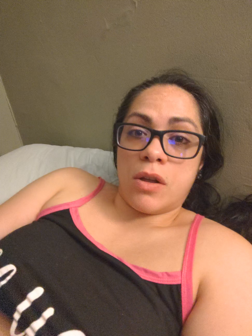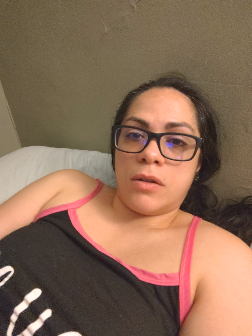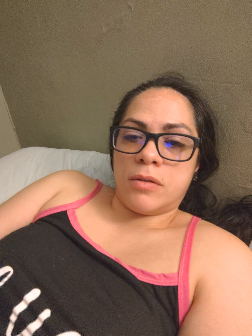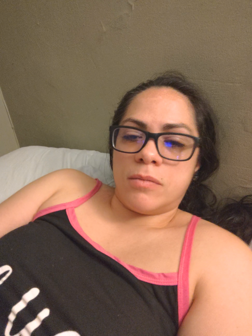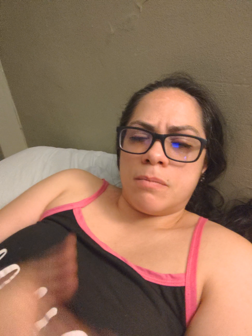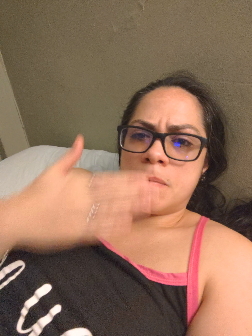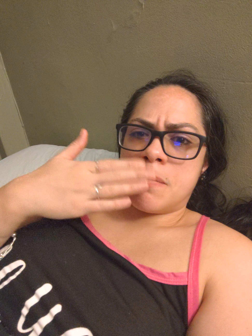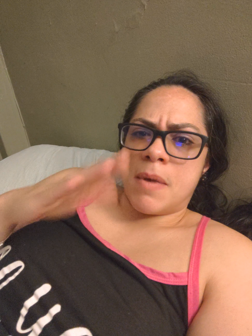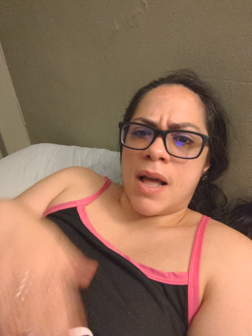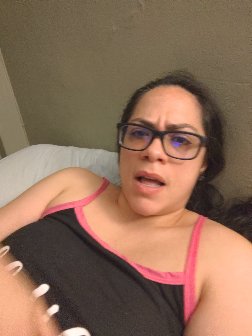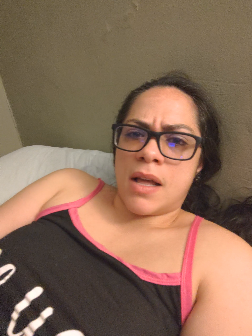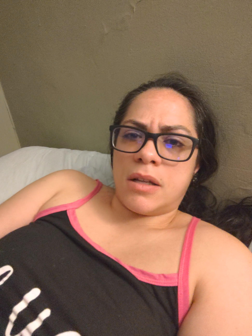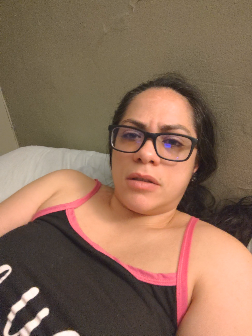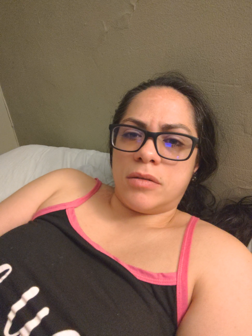bad